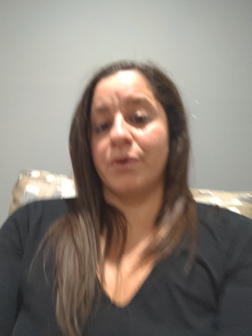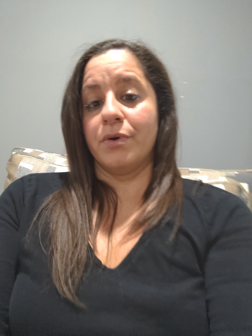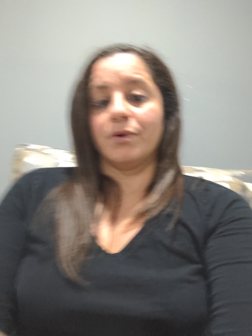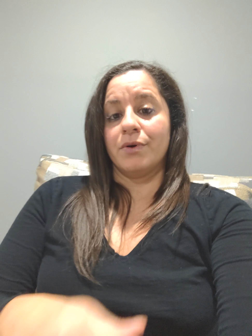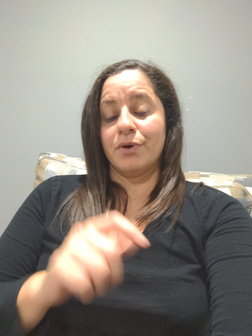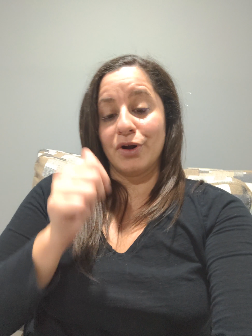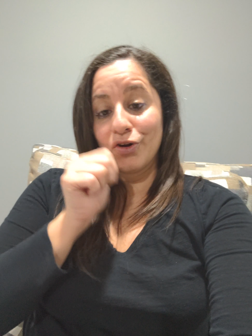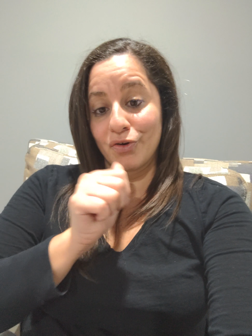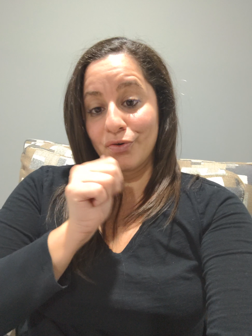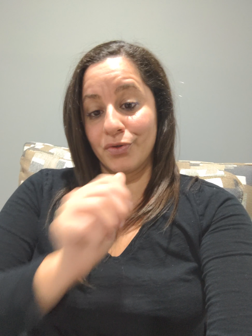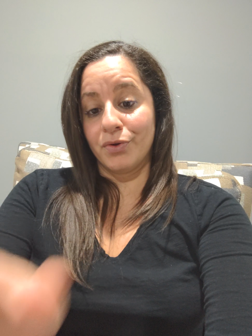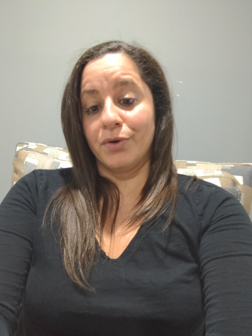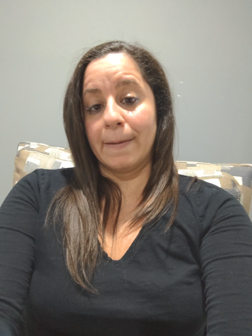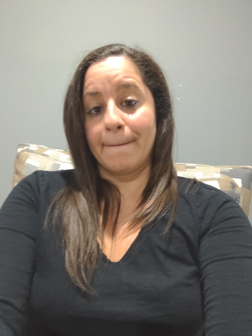girl